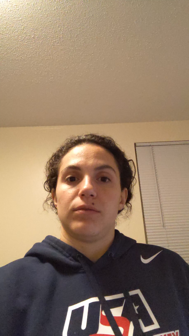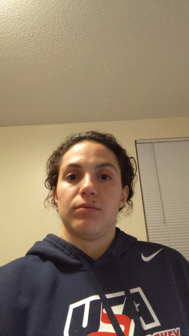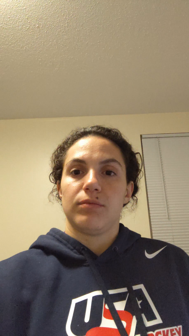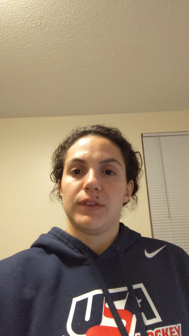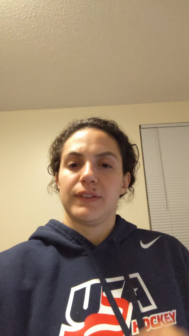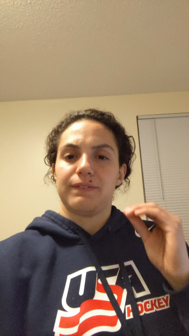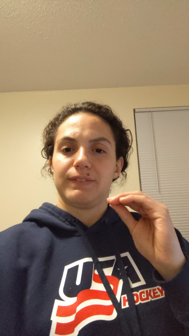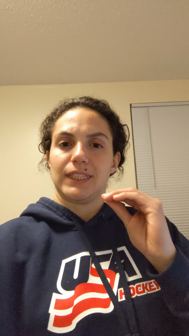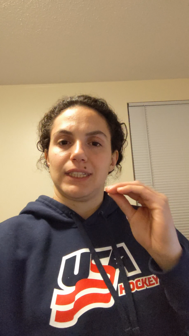fix